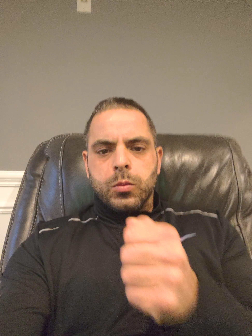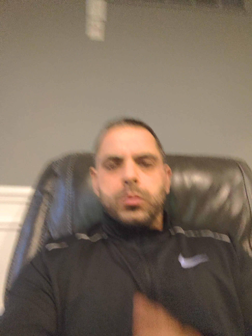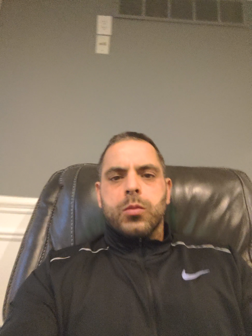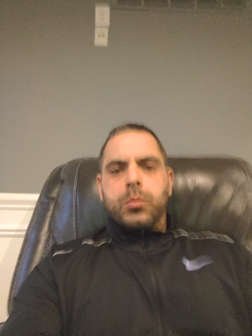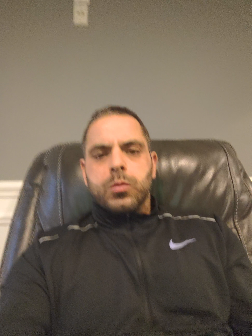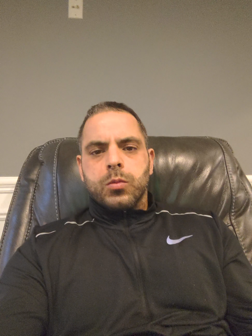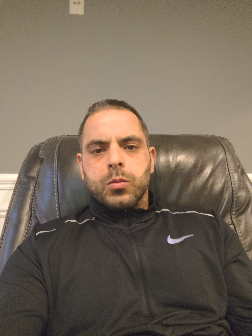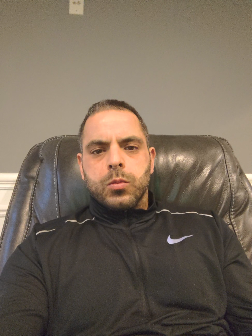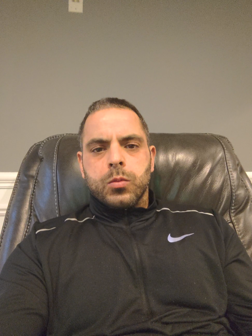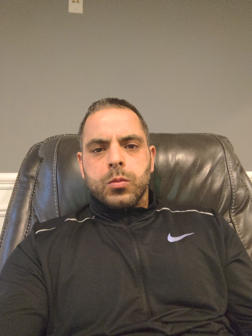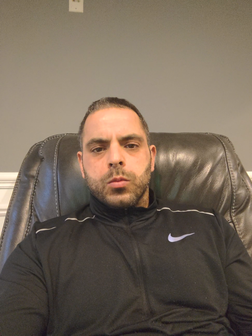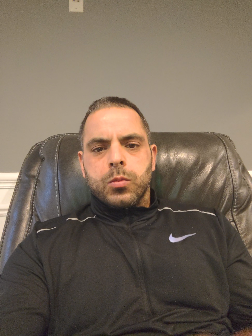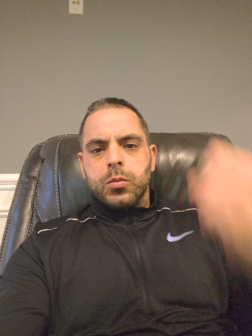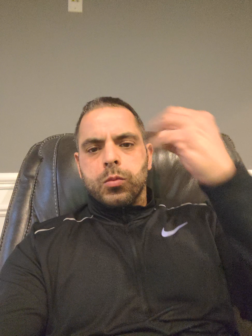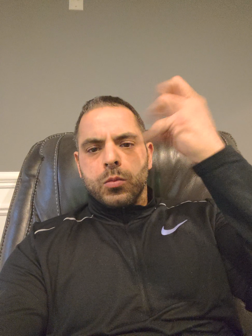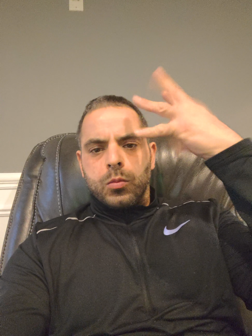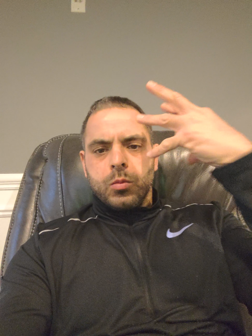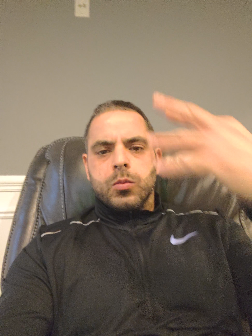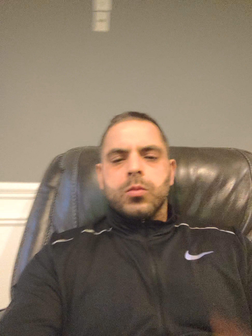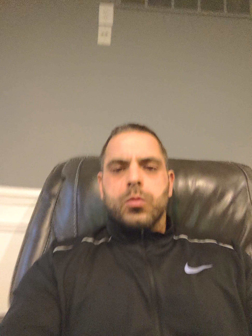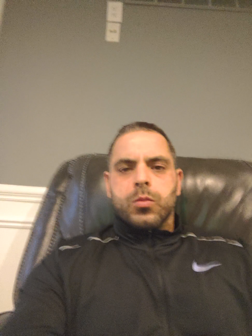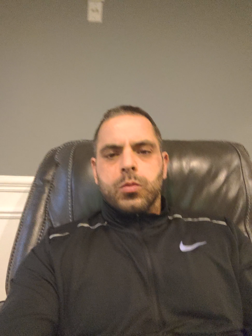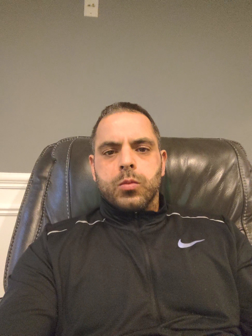shower